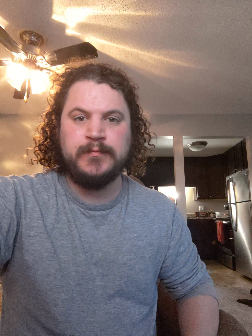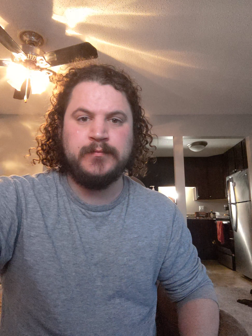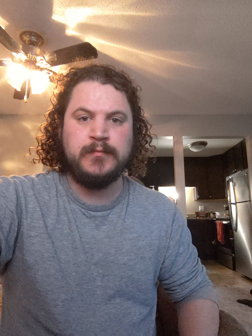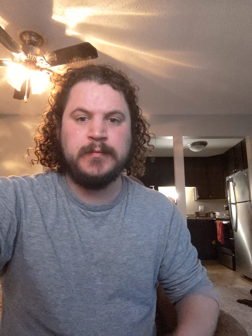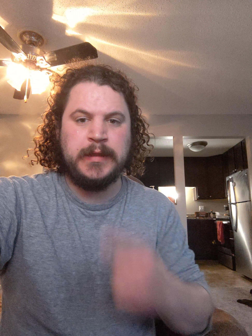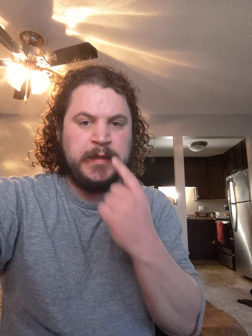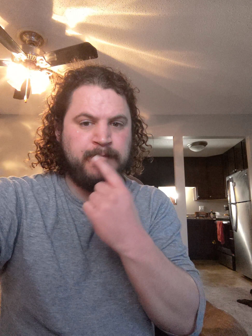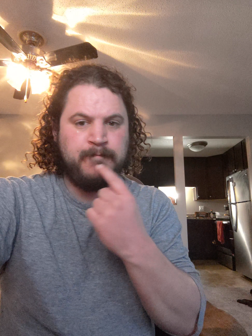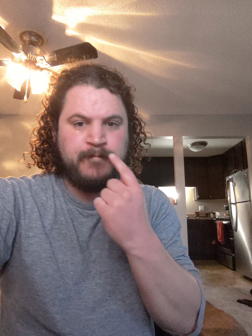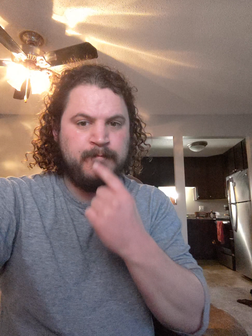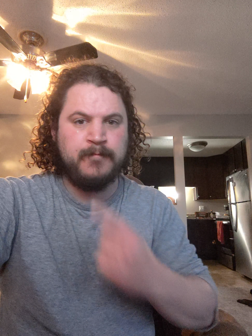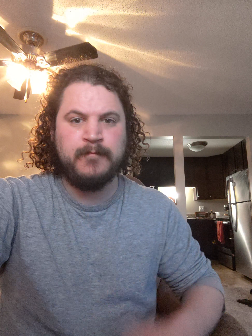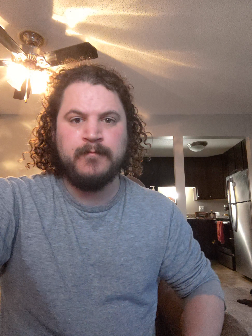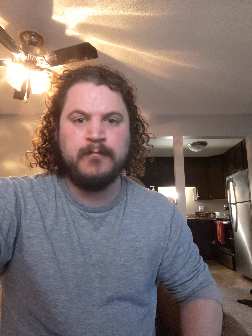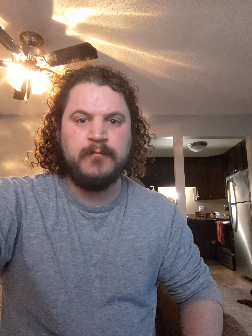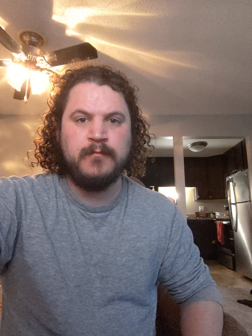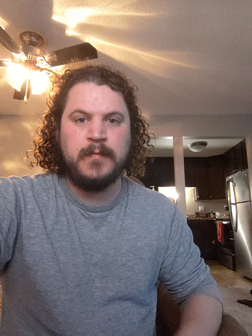lips